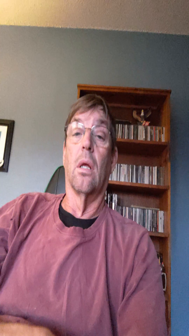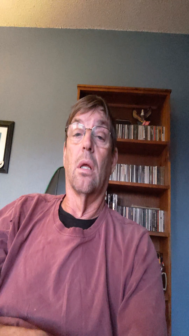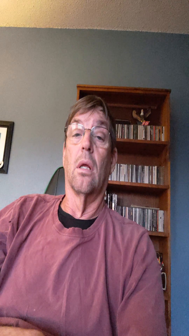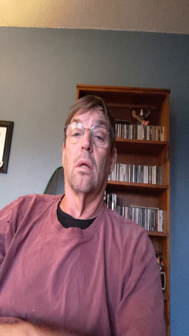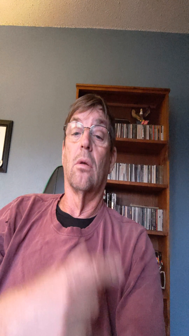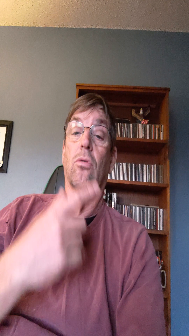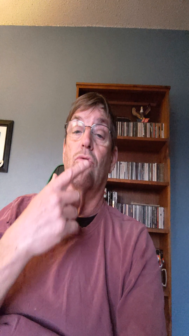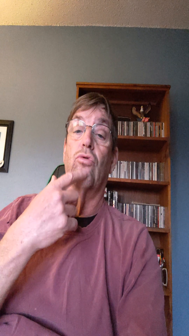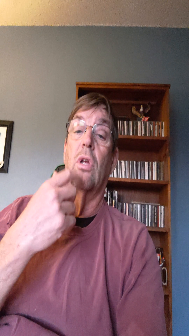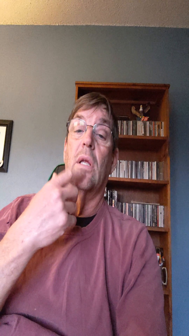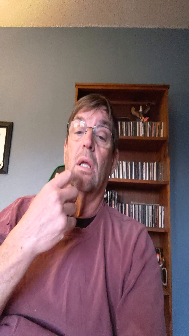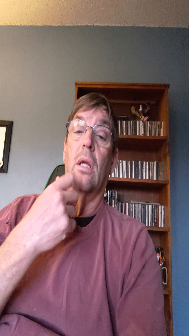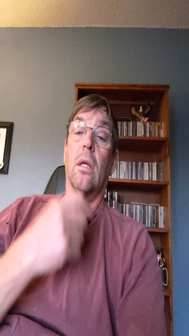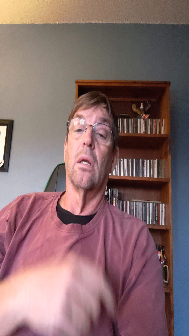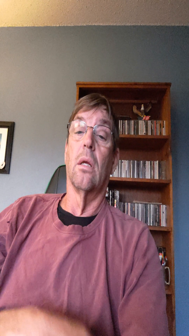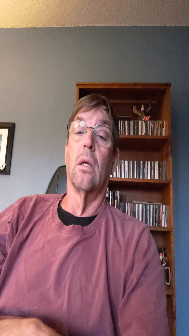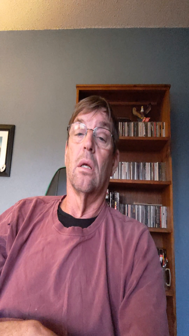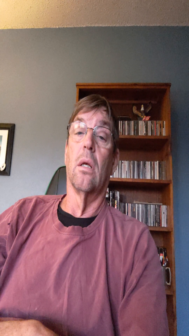red